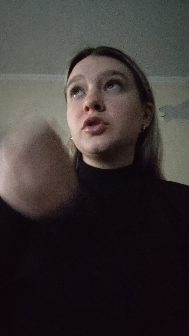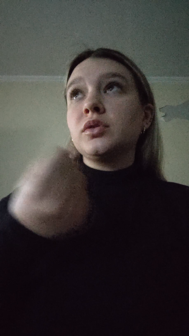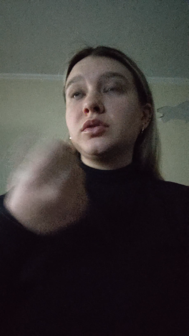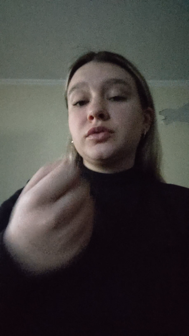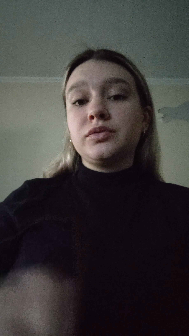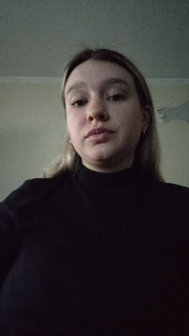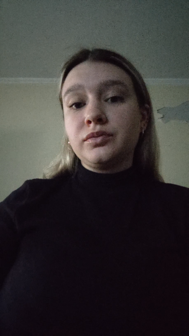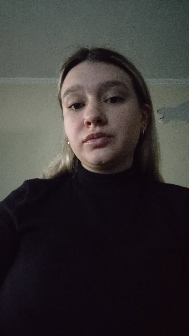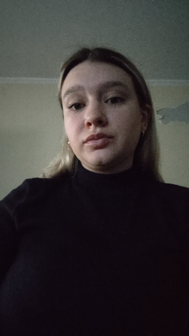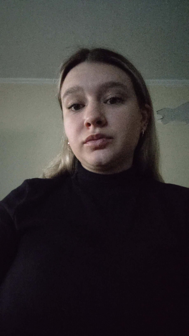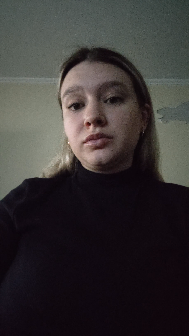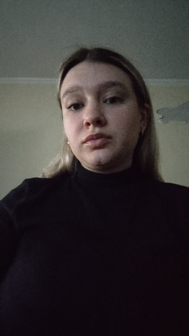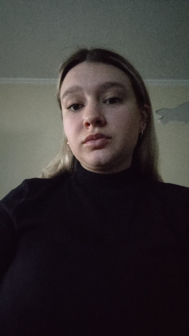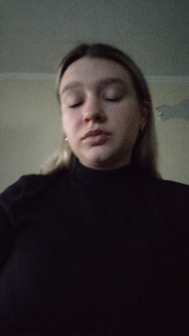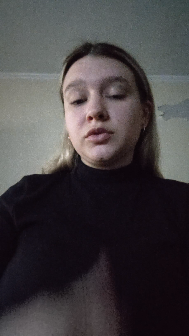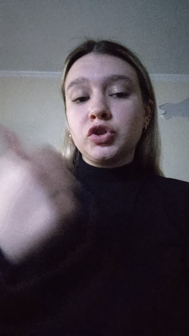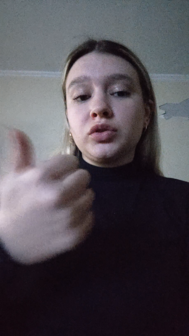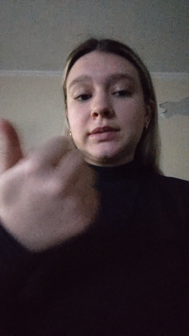chase